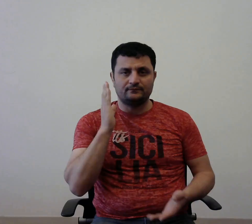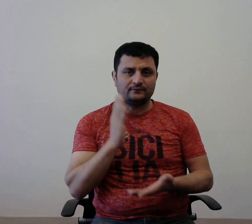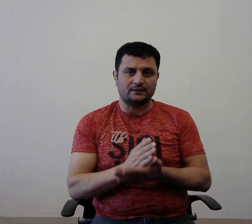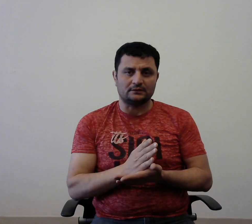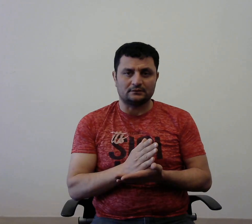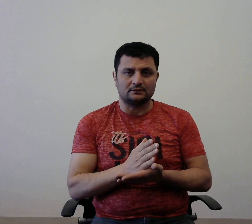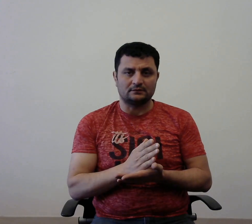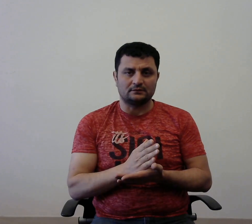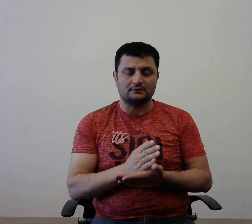var